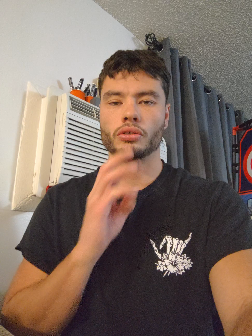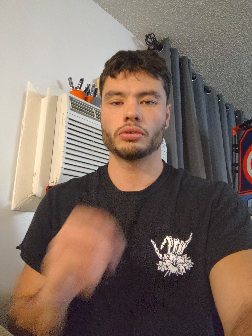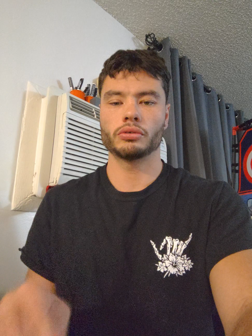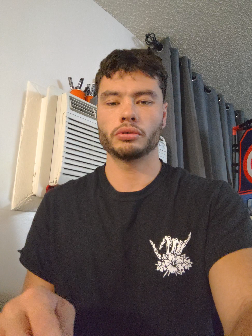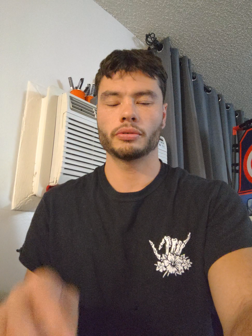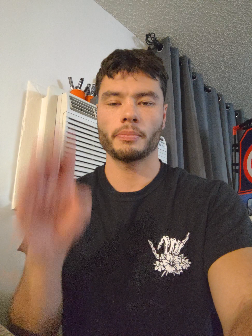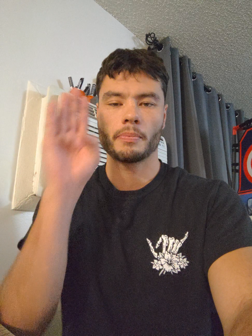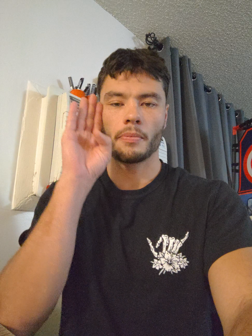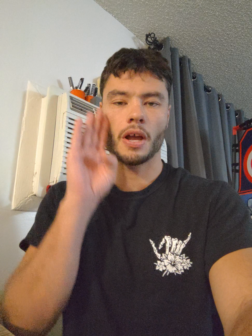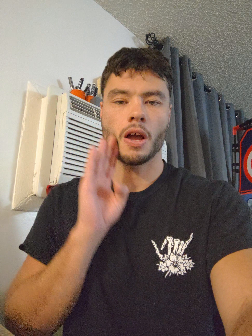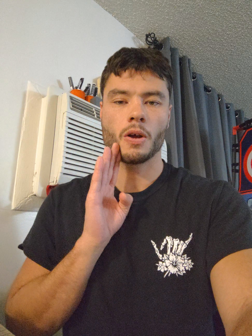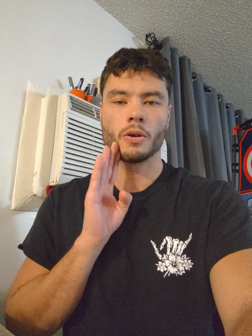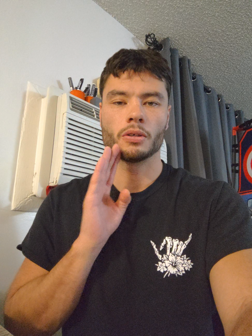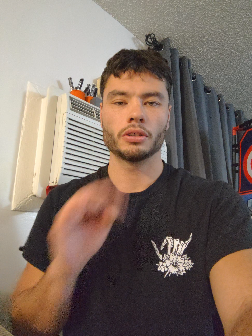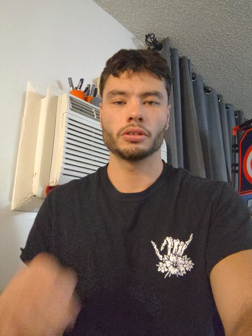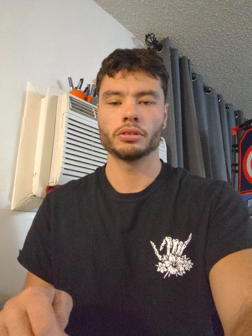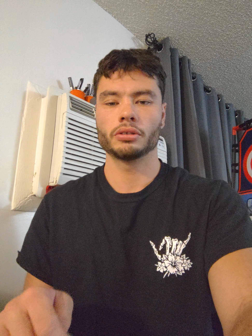brown